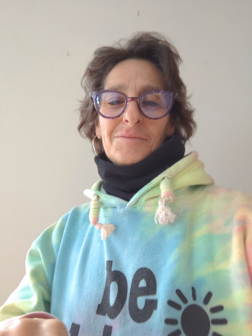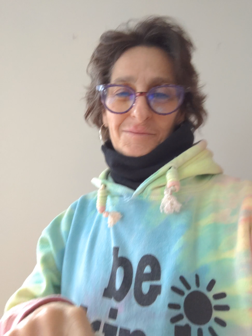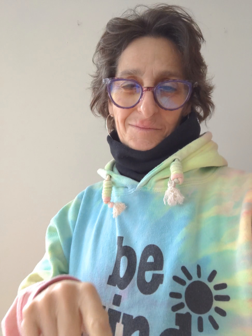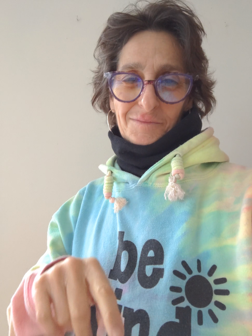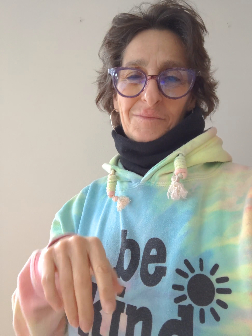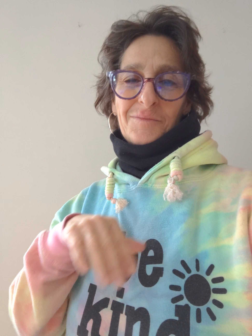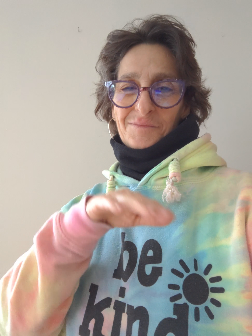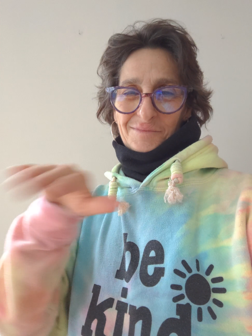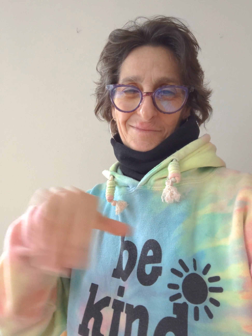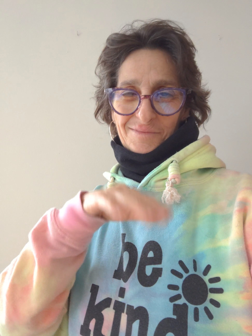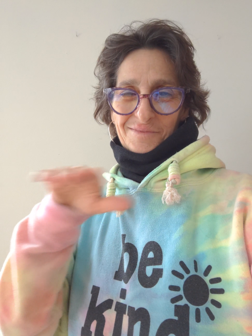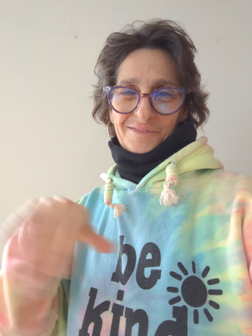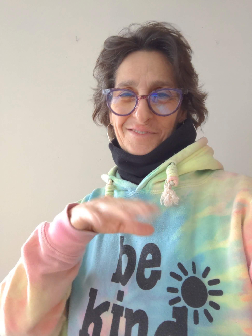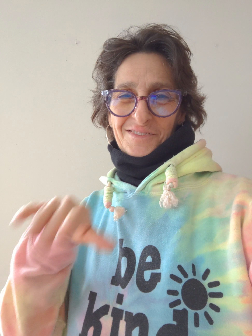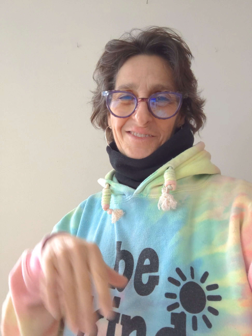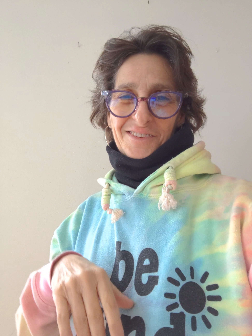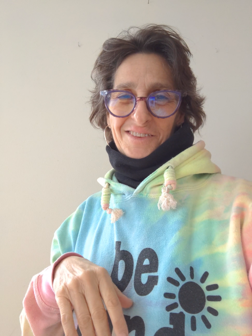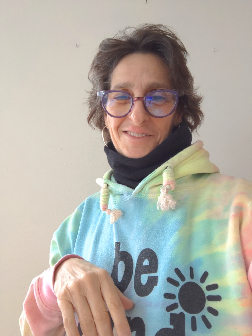pool